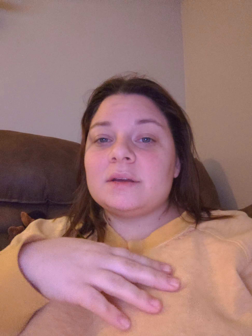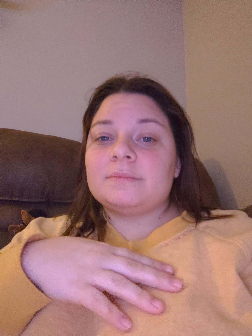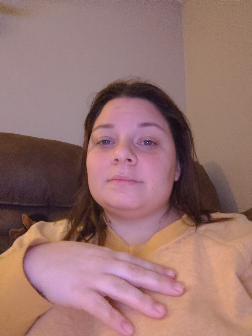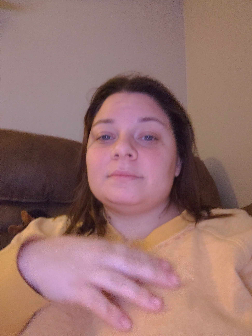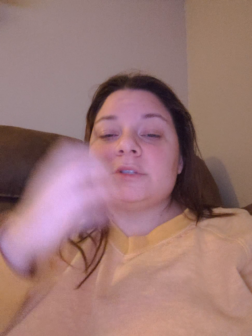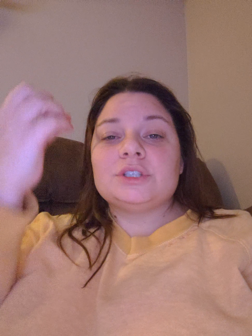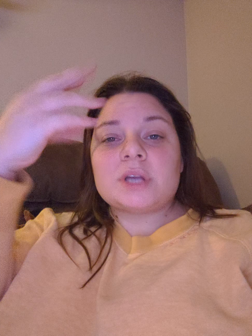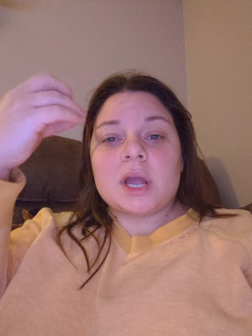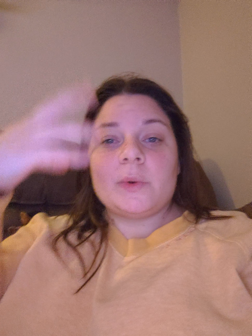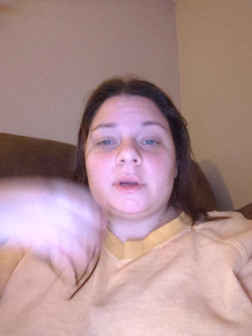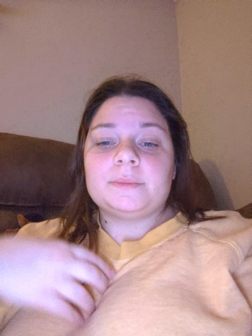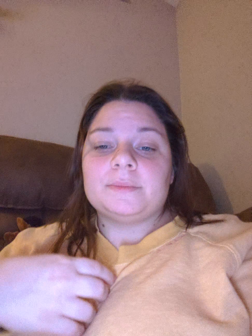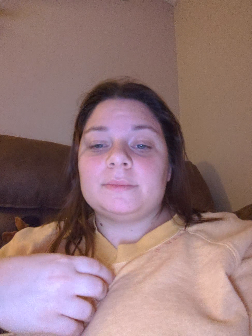shower